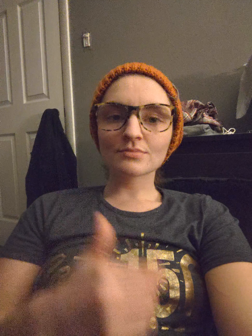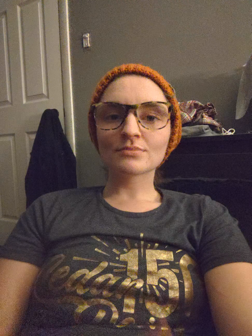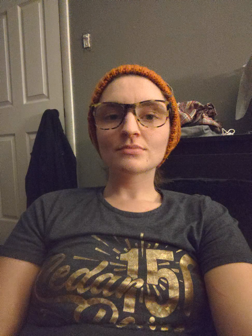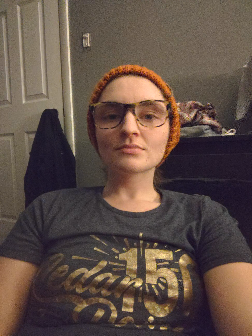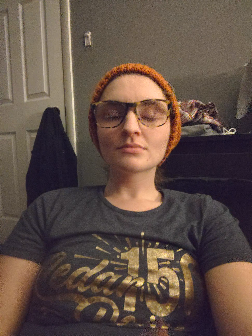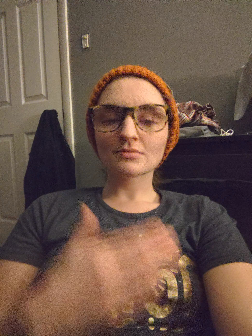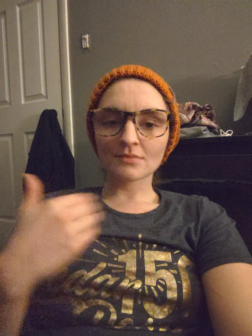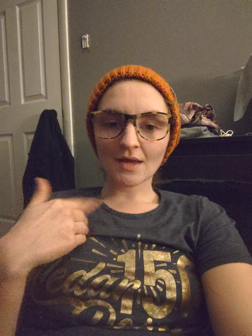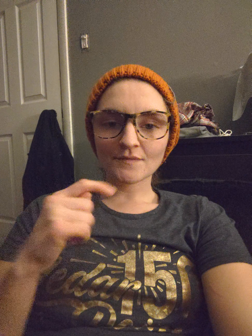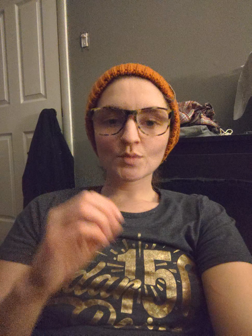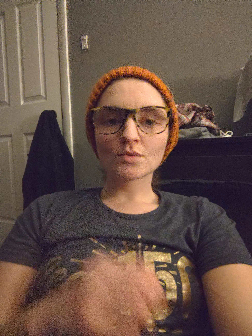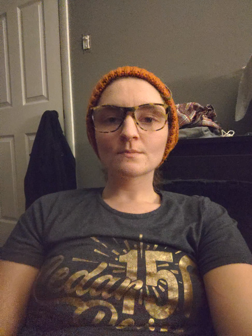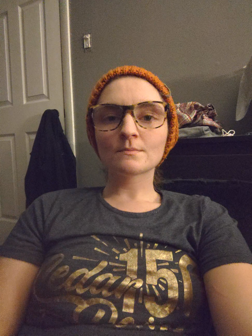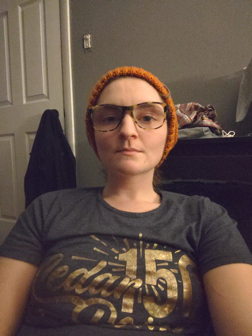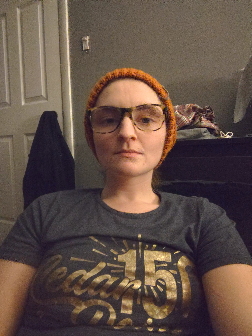have to